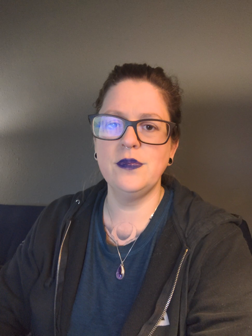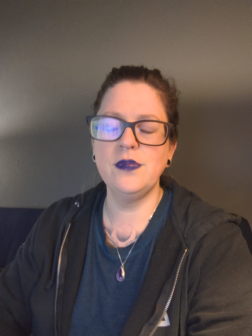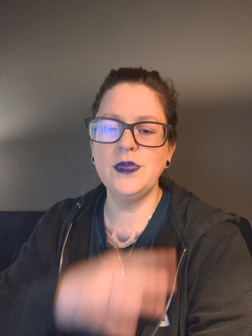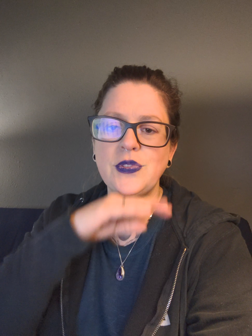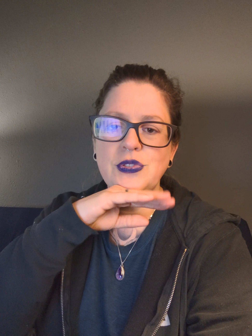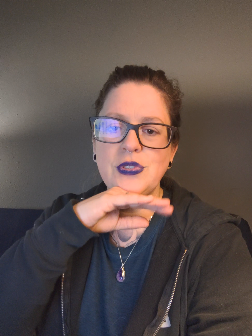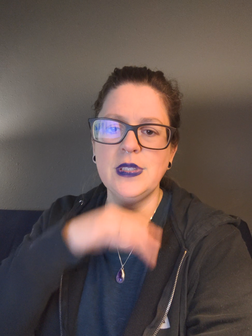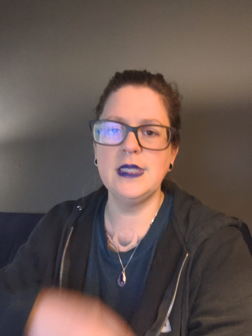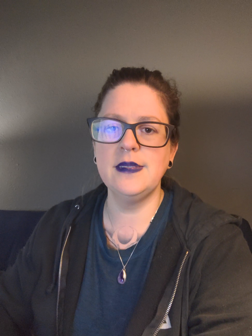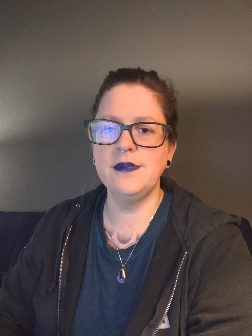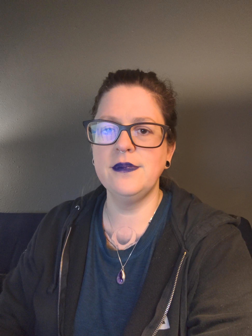dirty